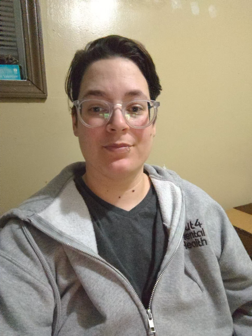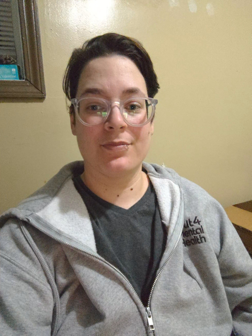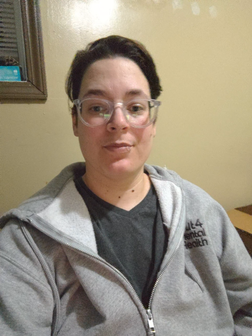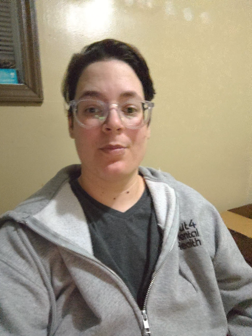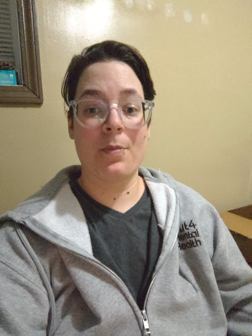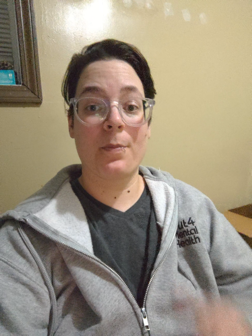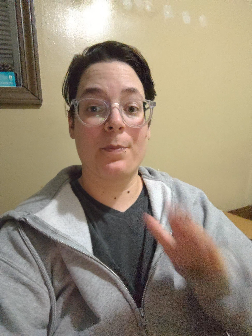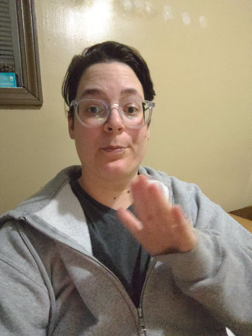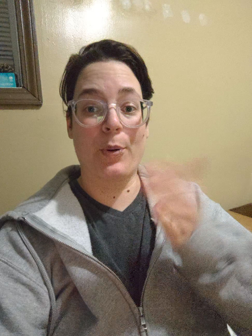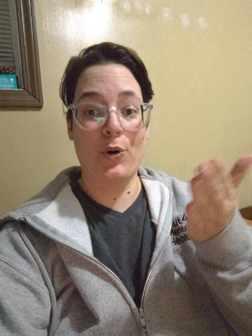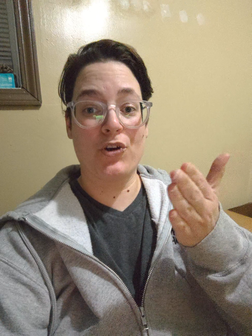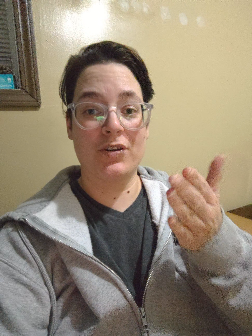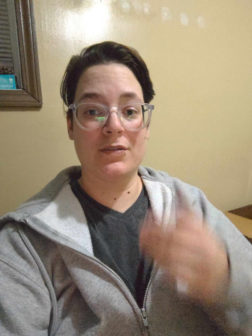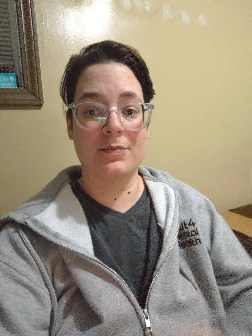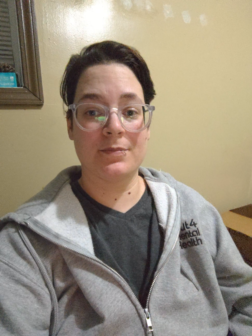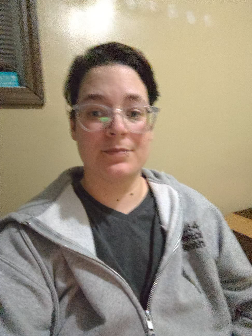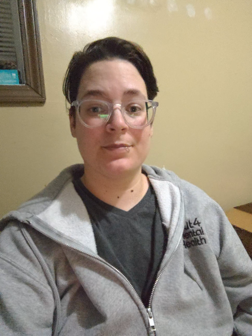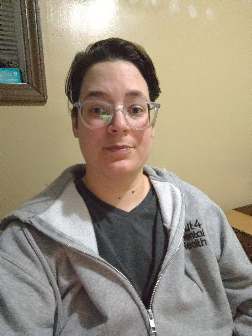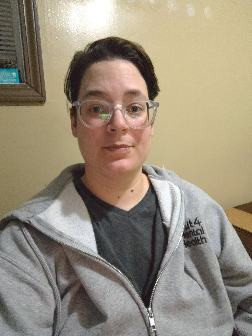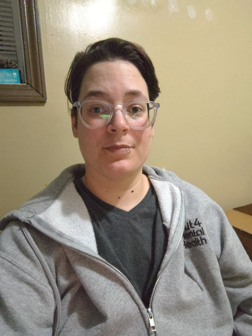book